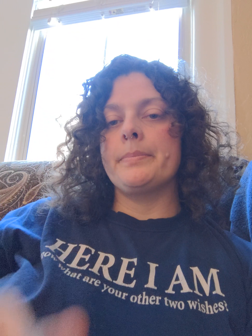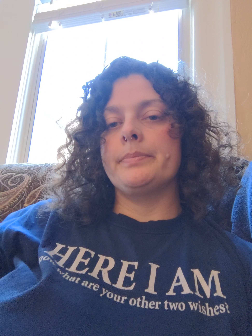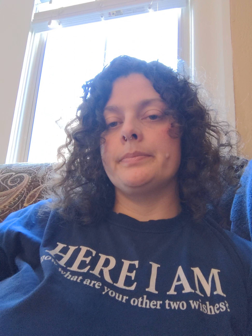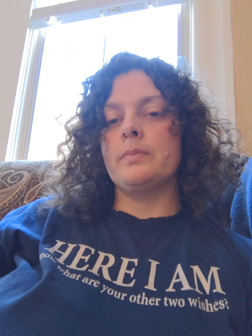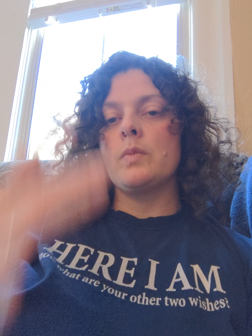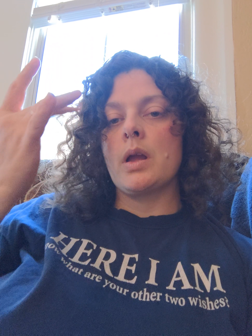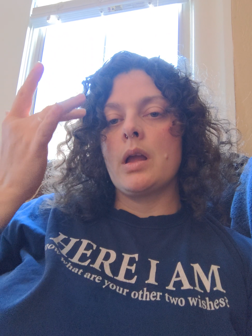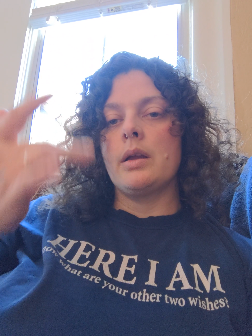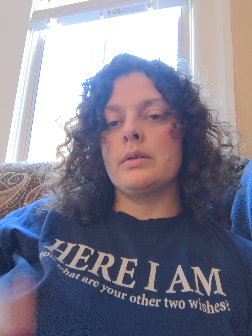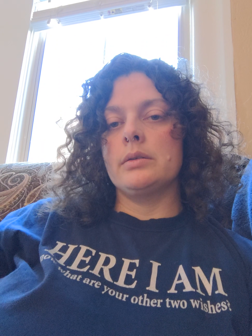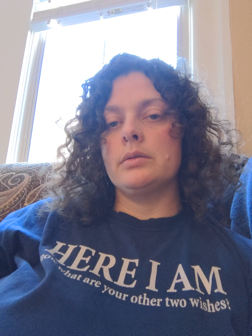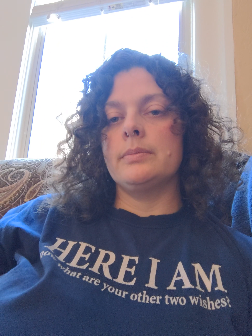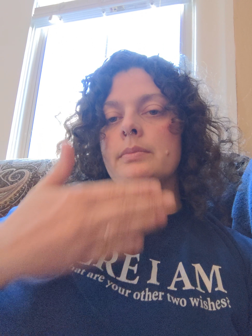why